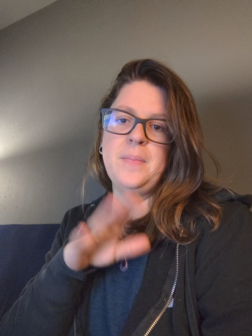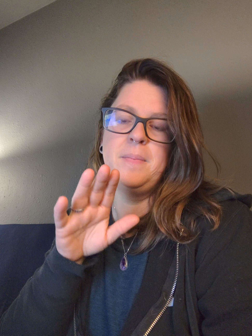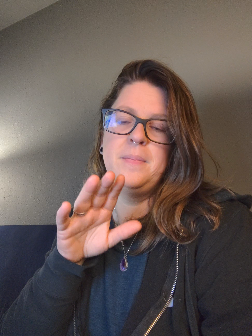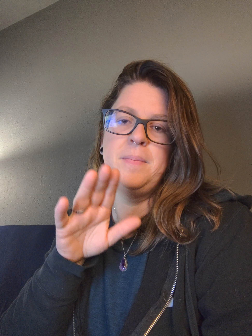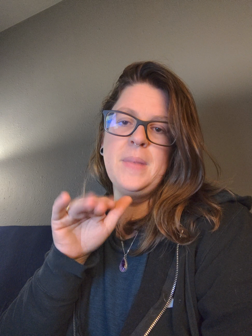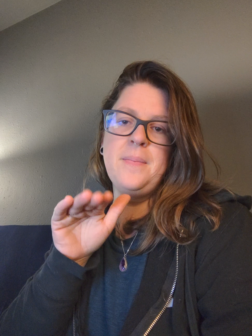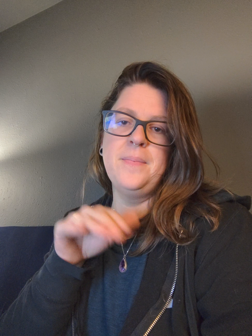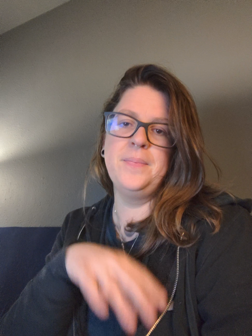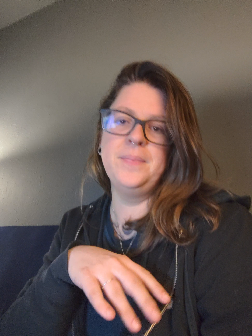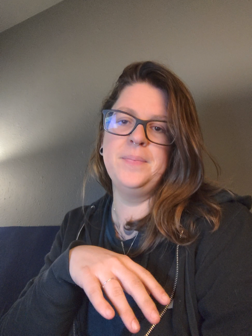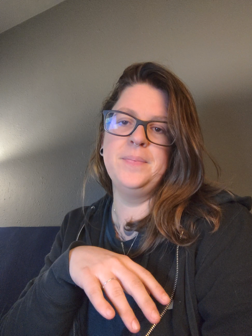bye